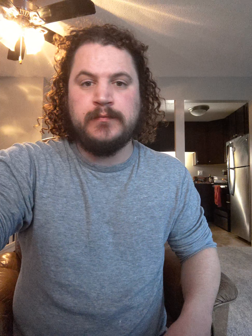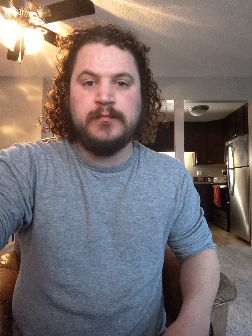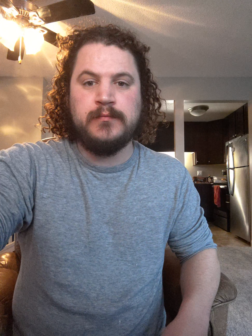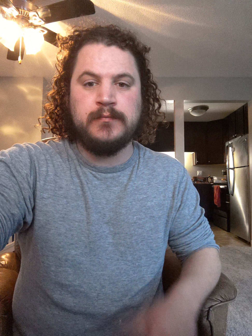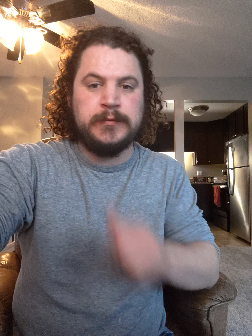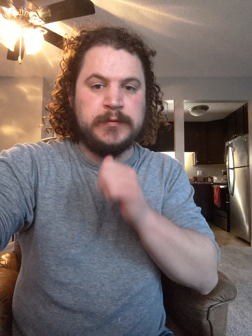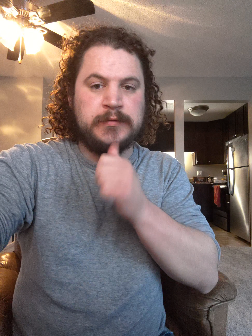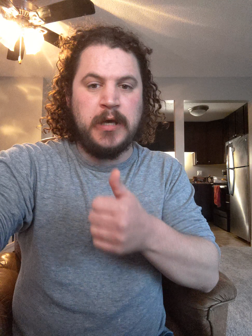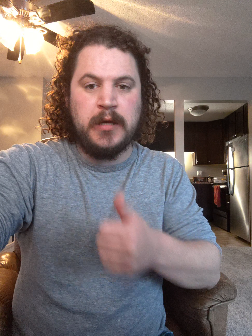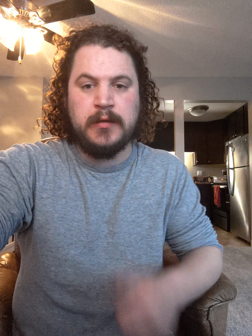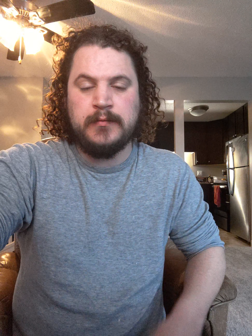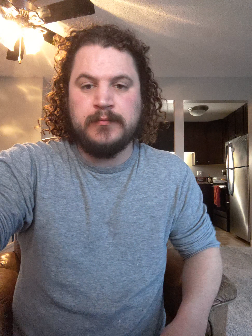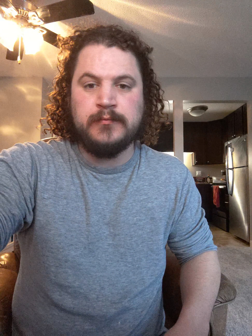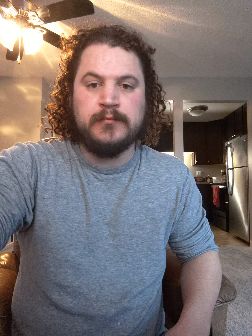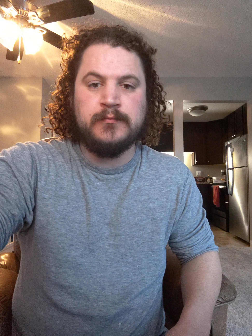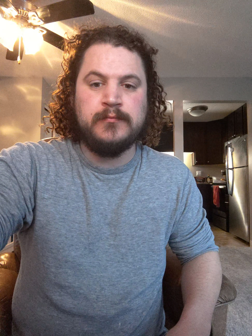not